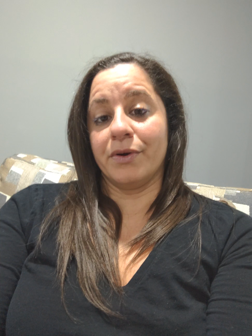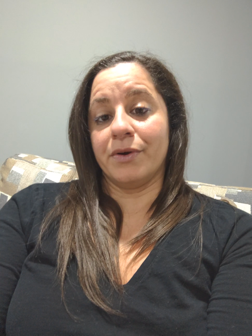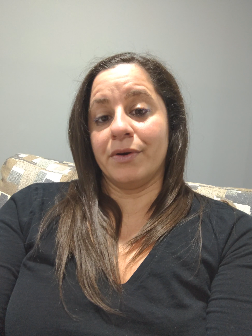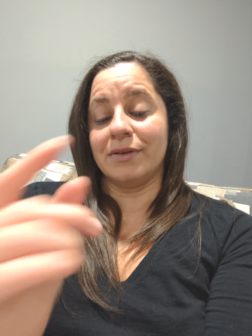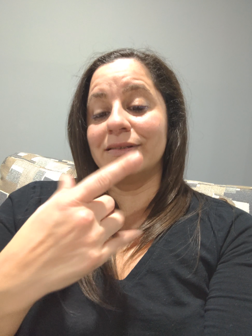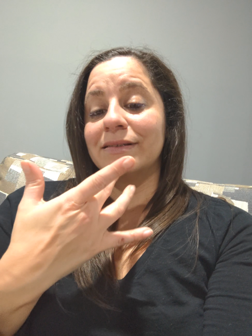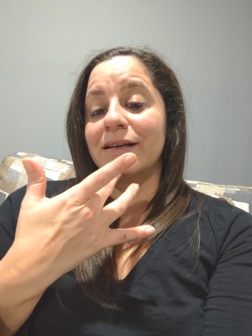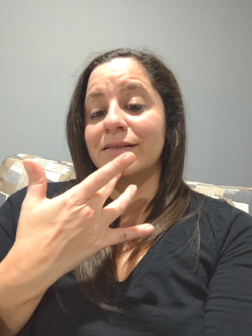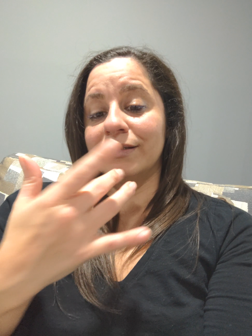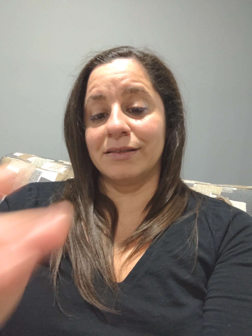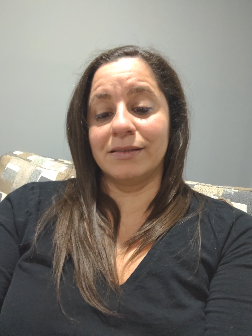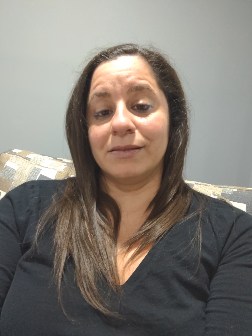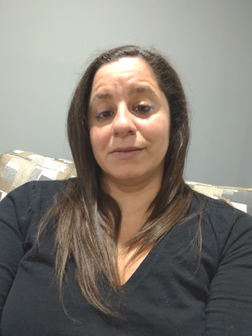taste